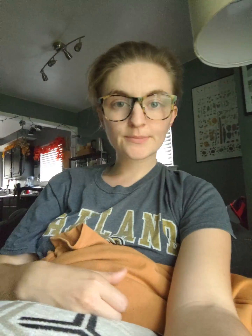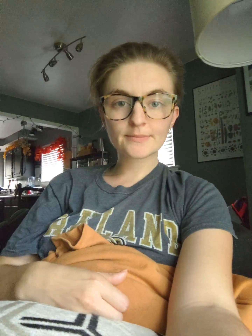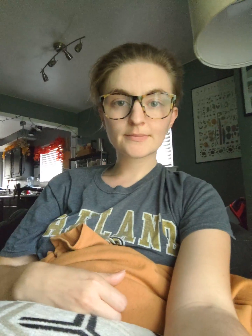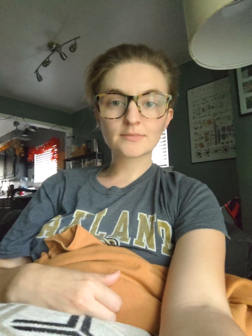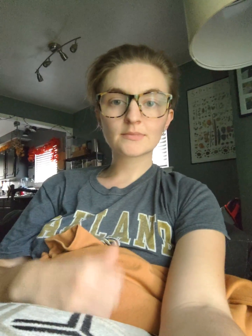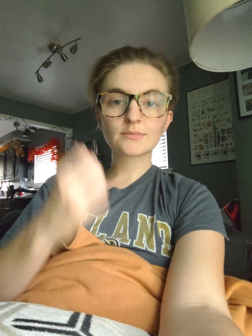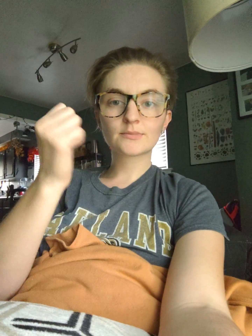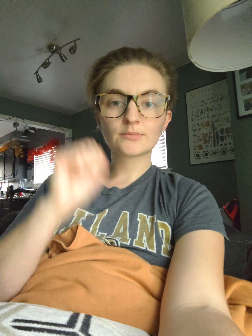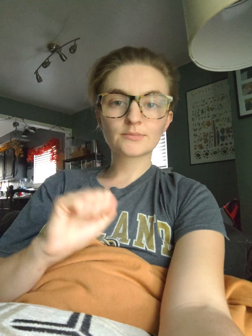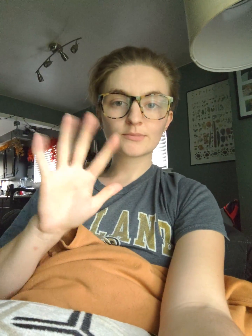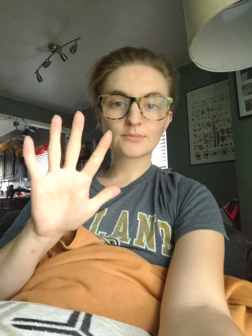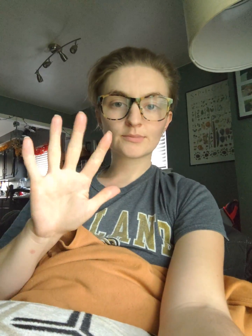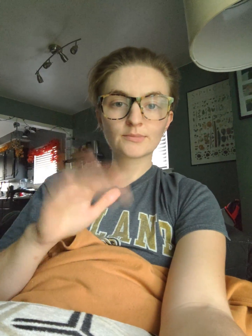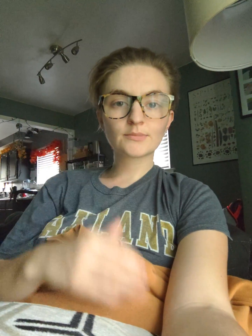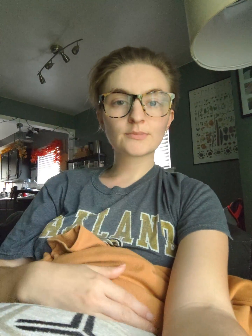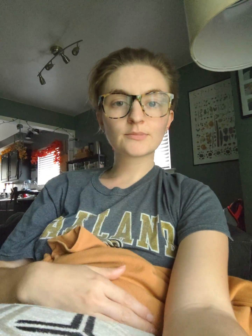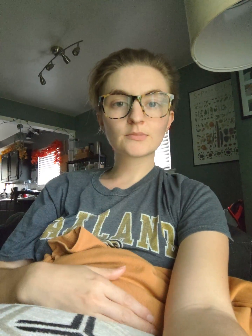gloves